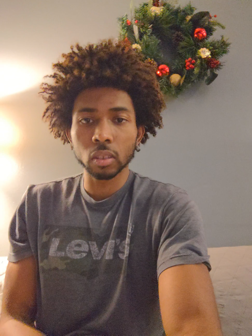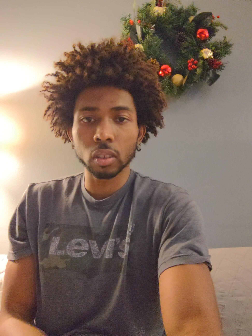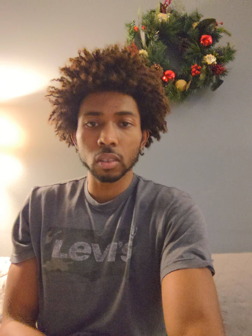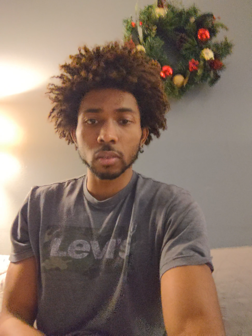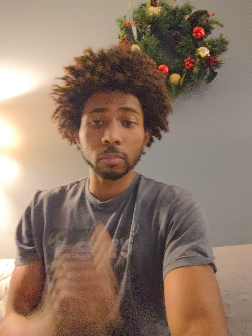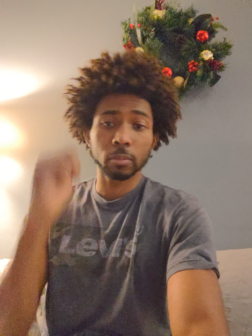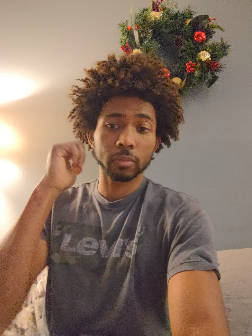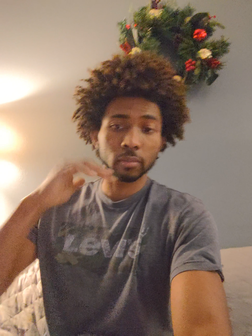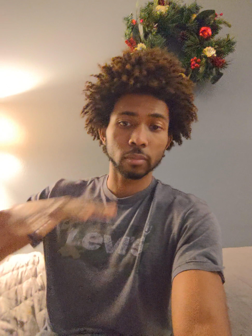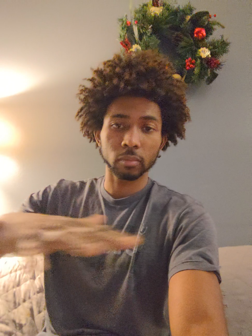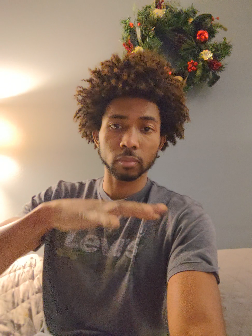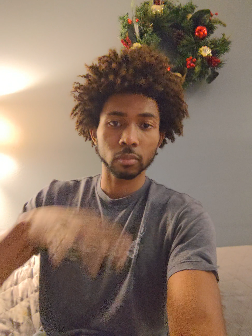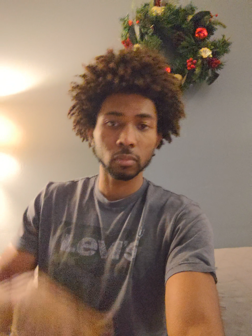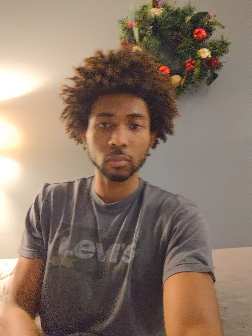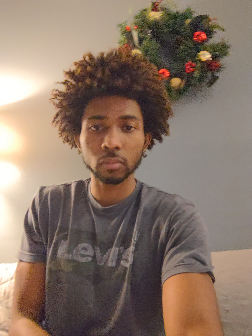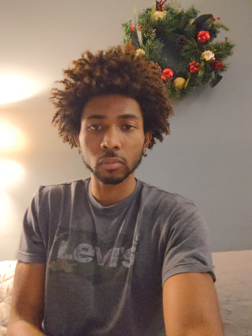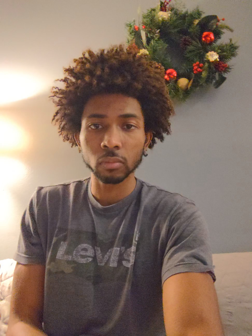backyard